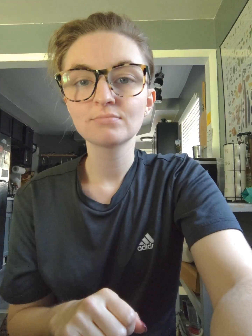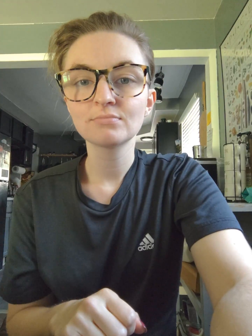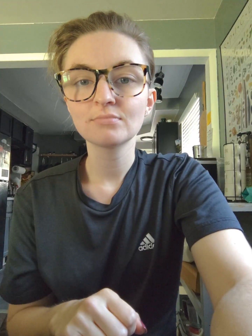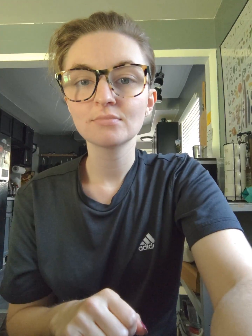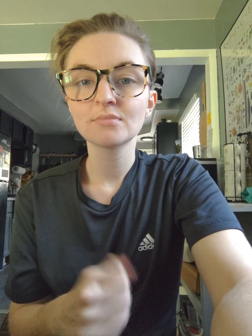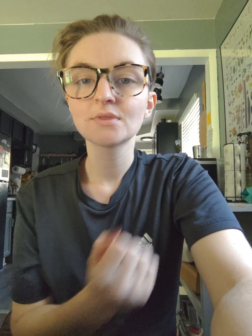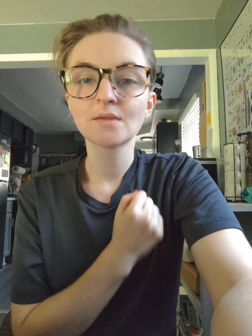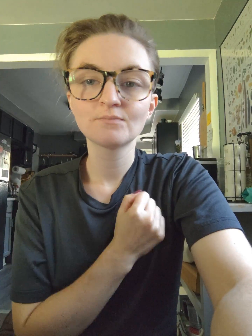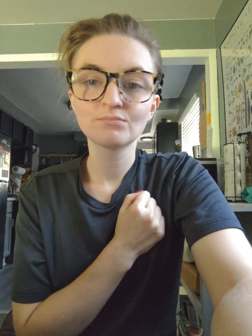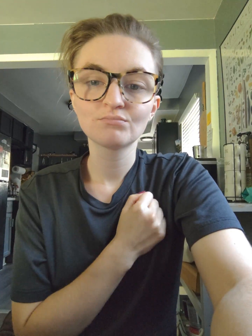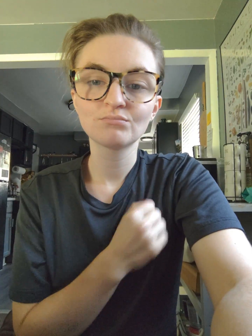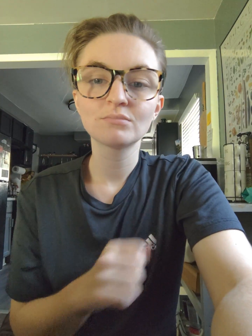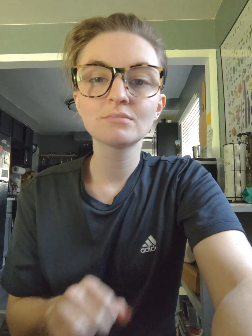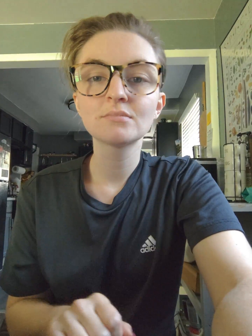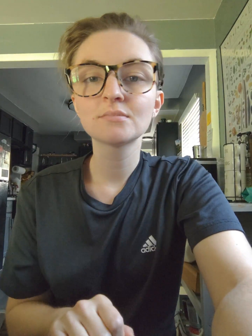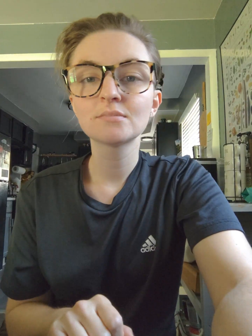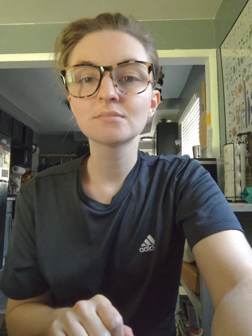hug